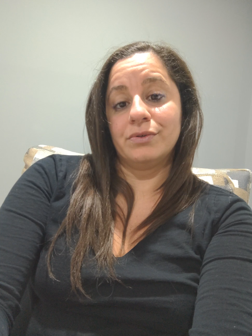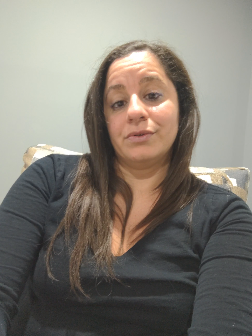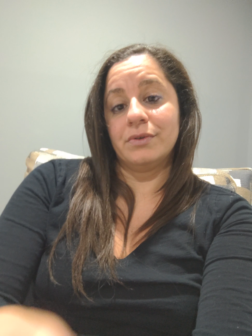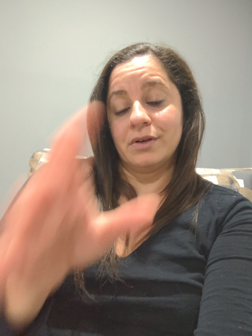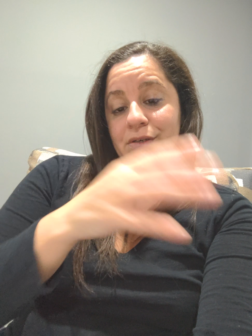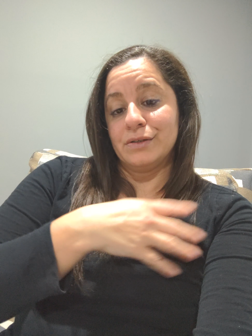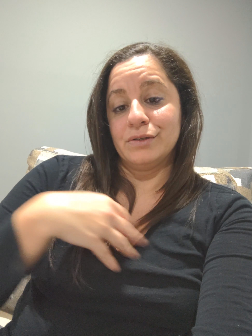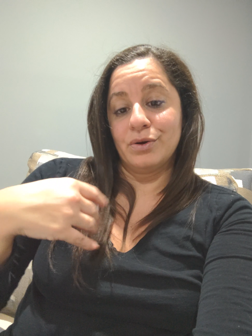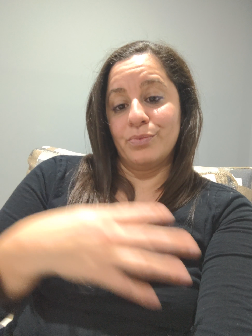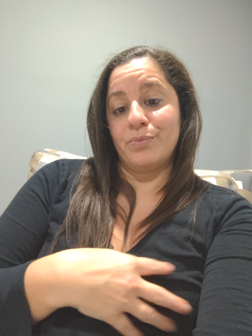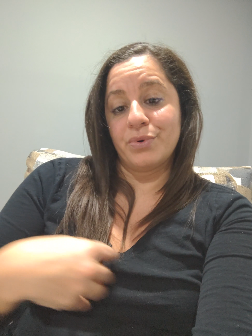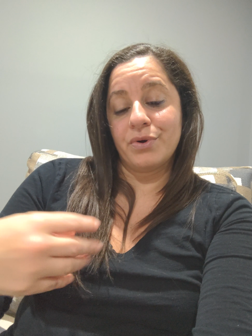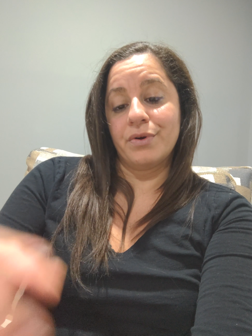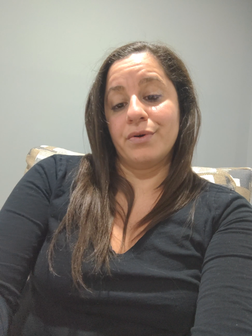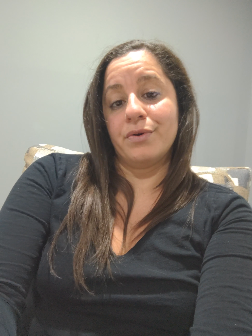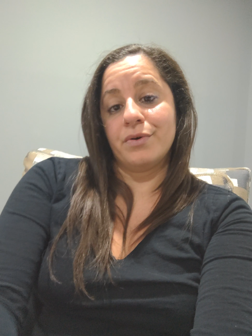zebra